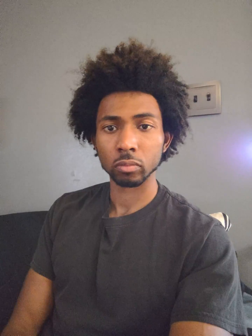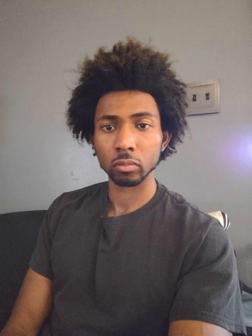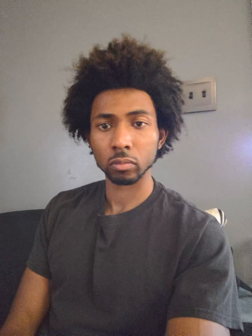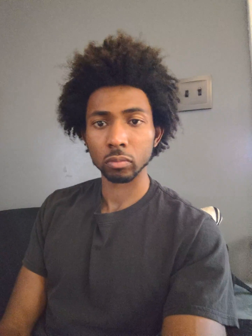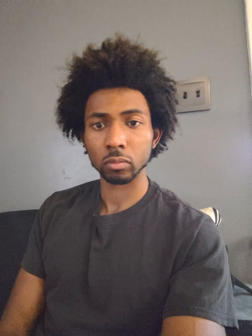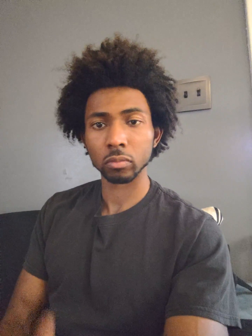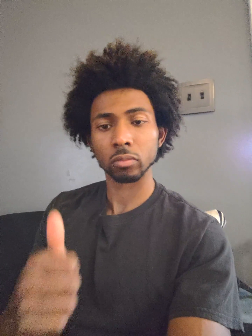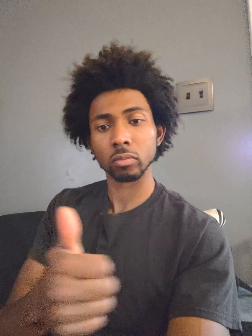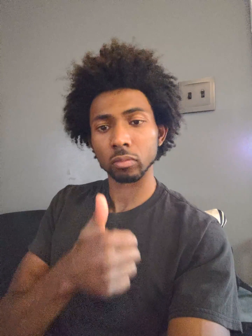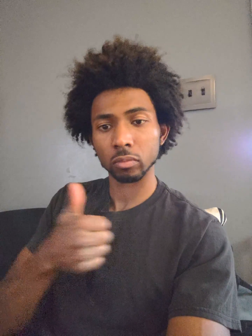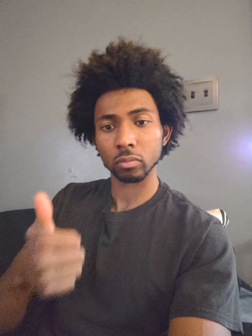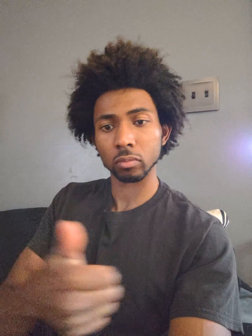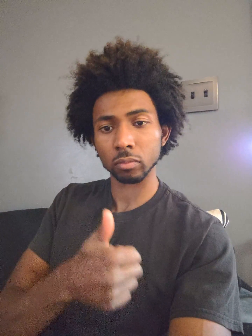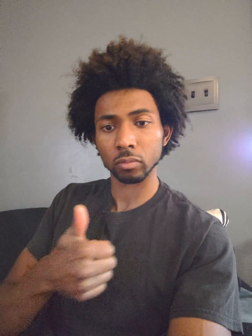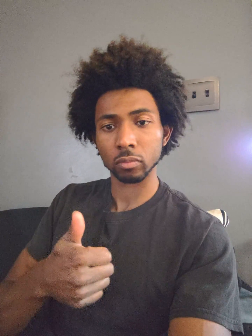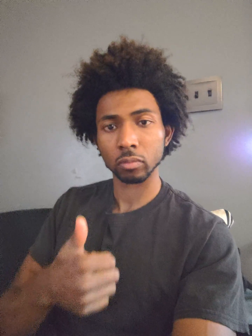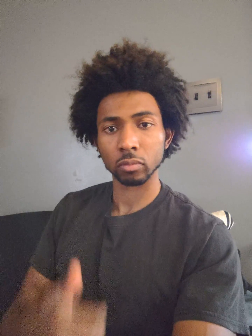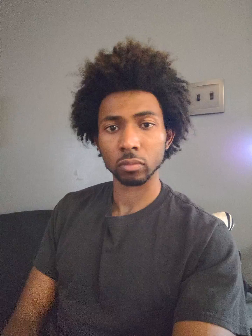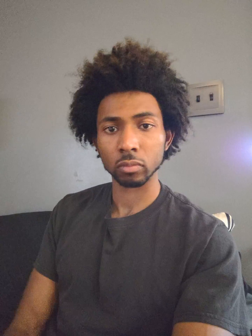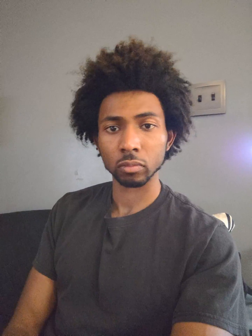basement